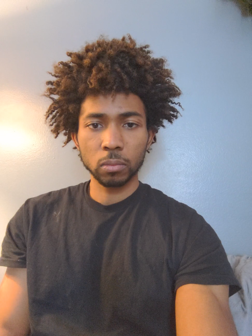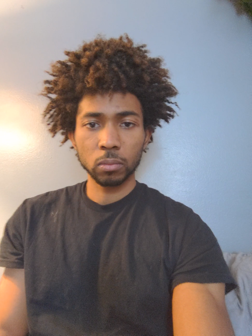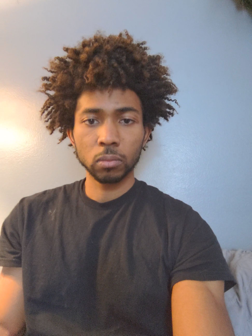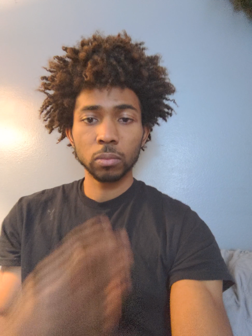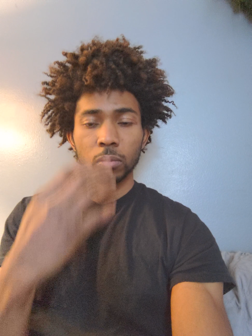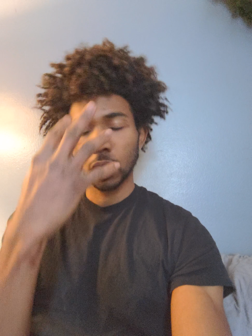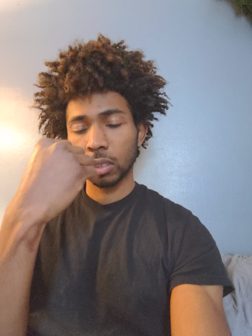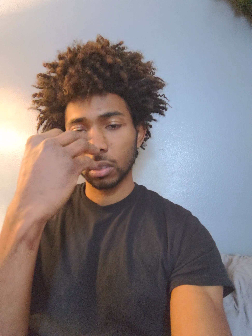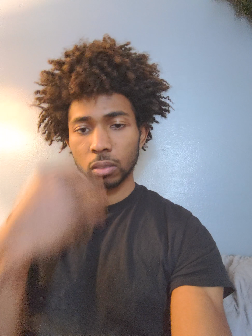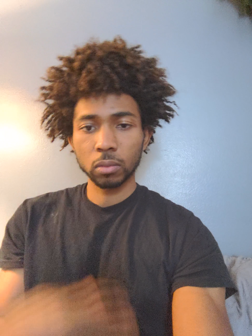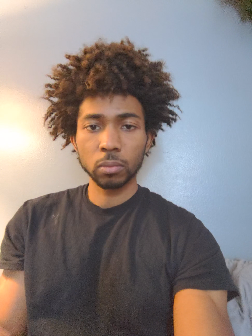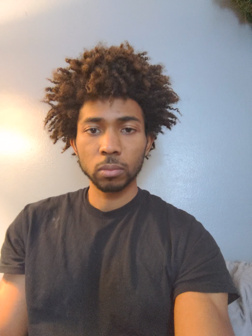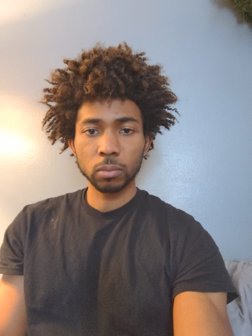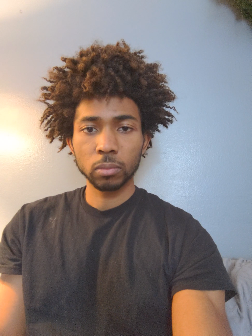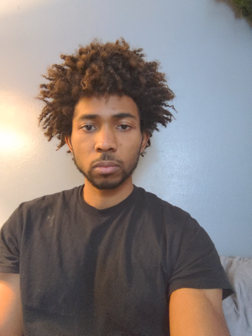sleep